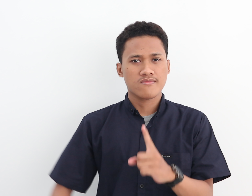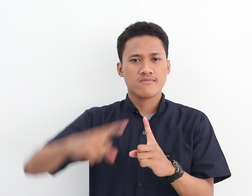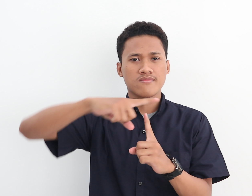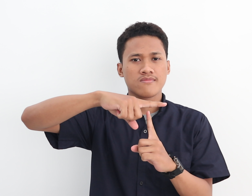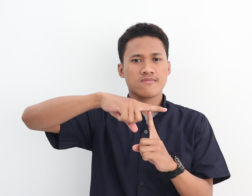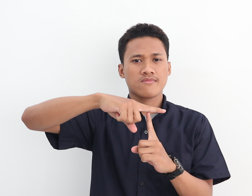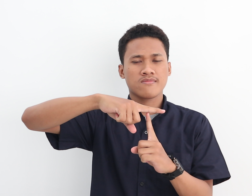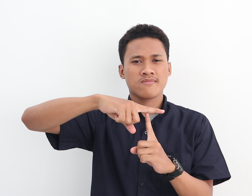T